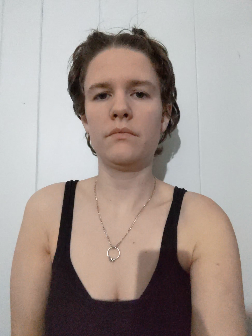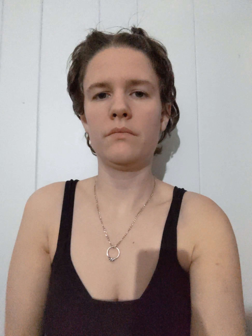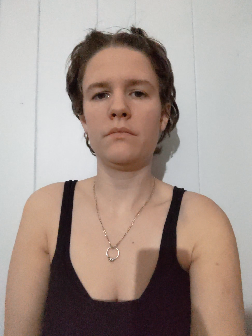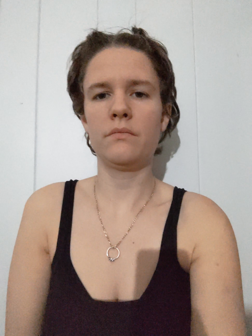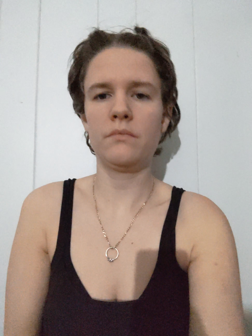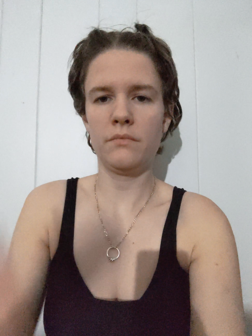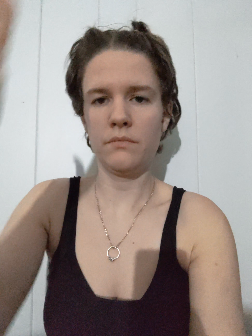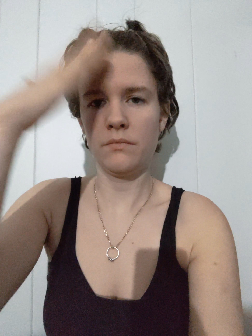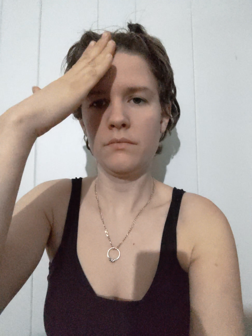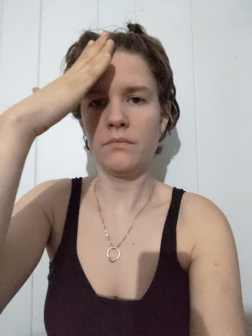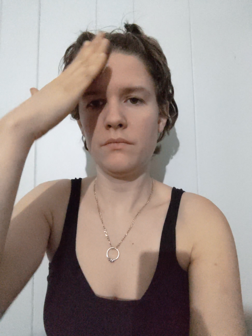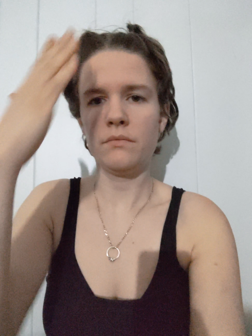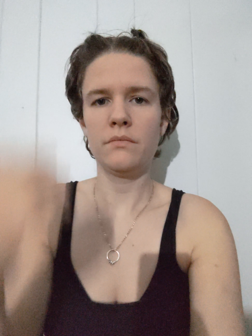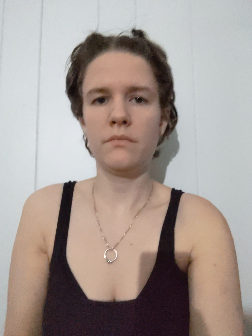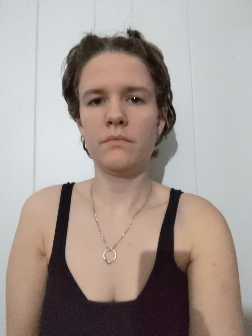hat